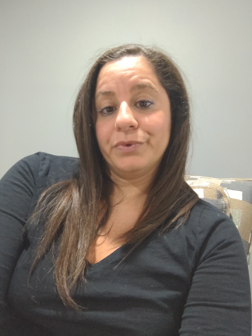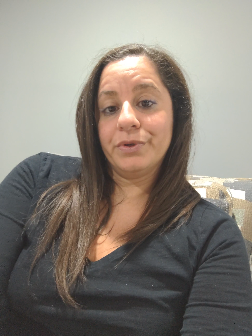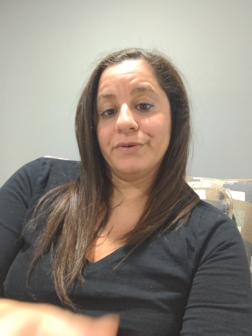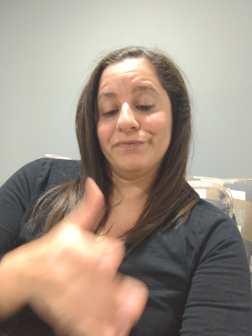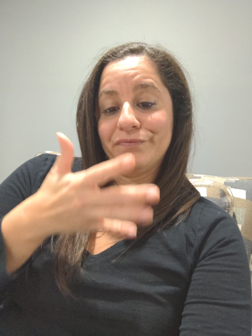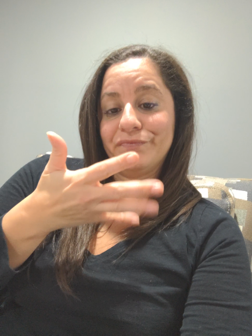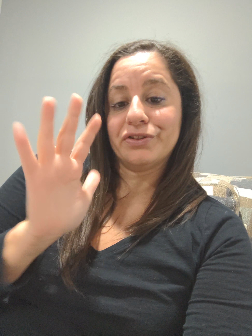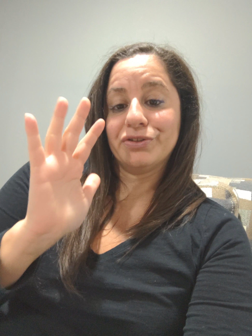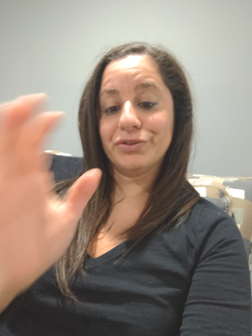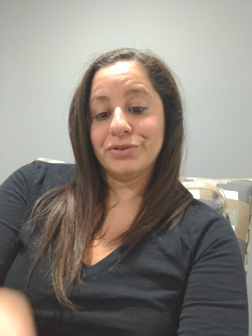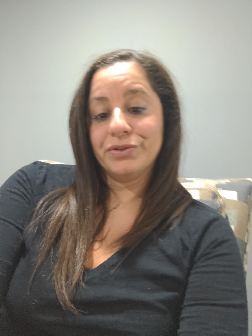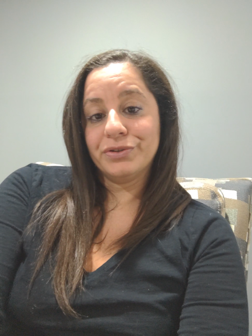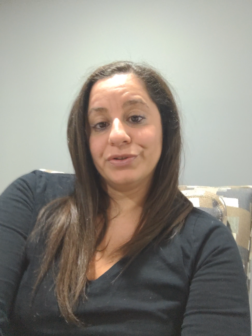finish